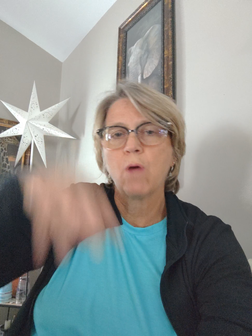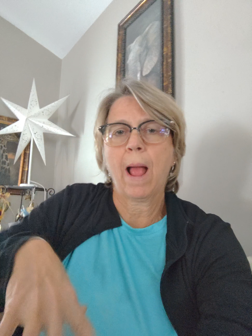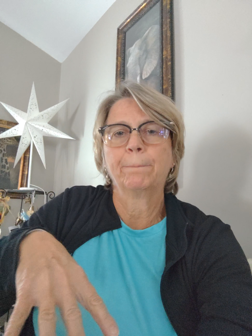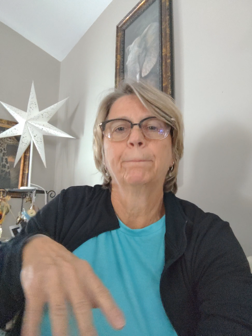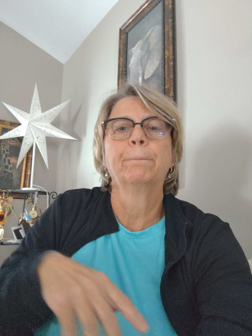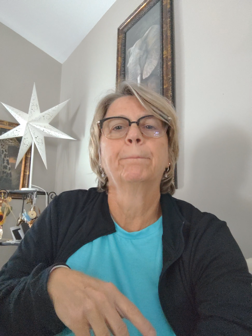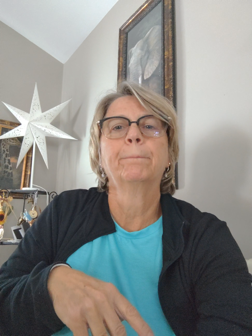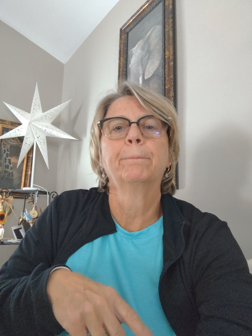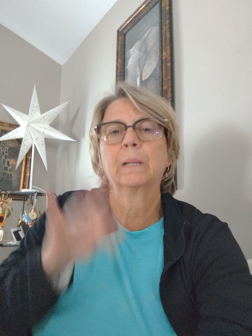drop